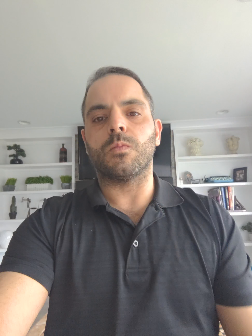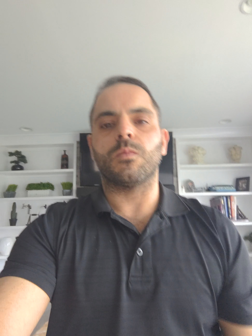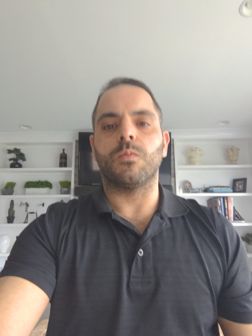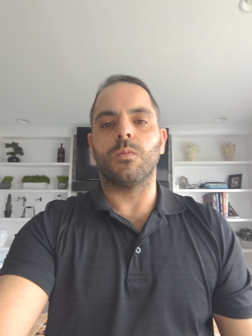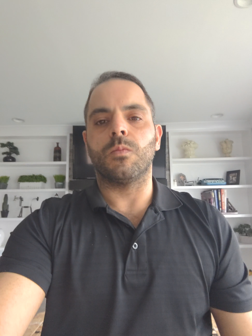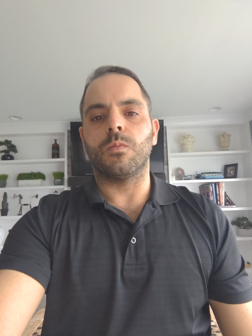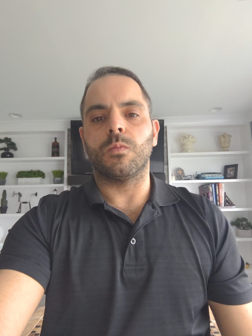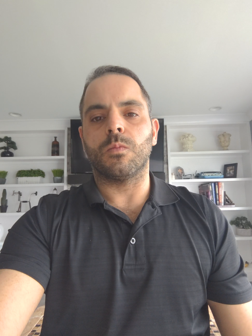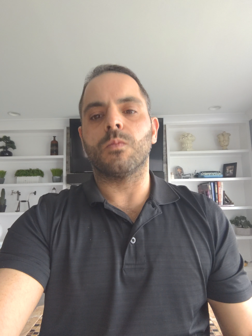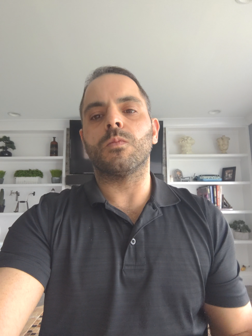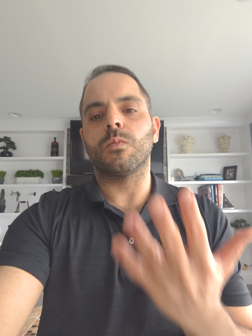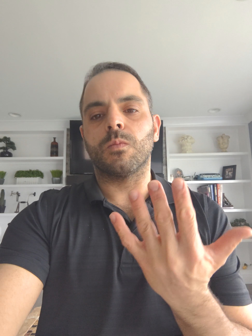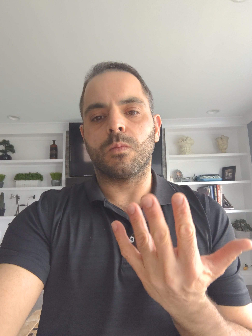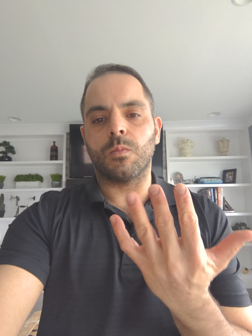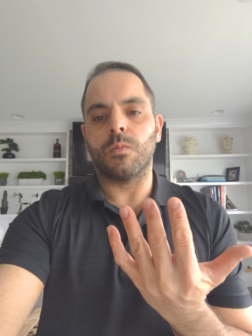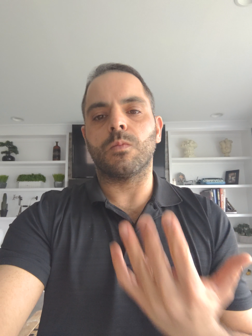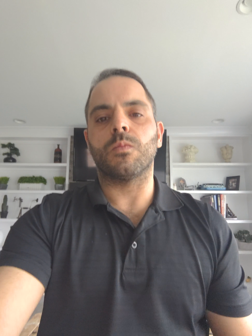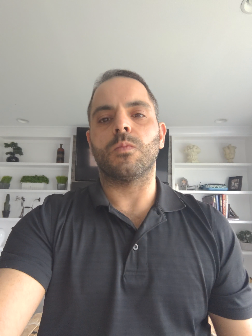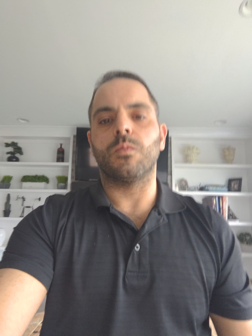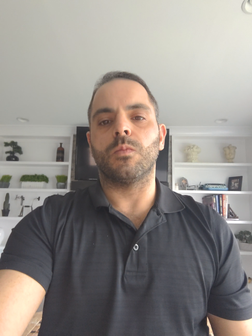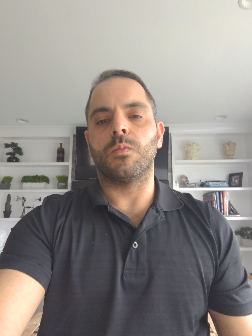wait